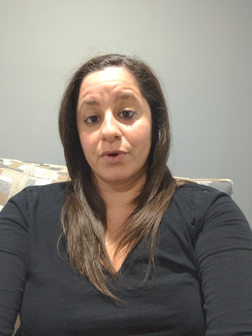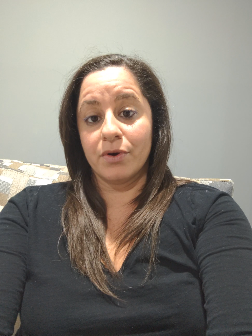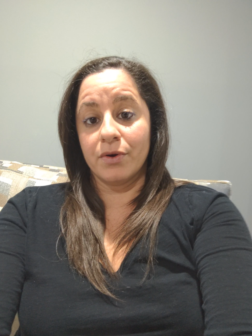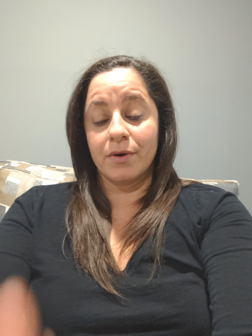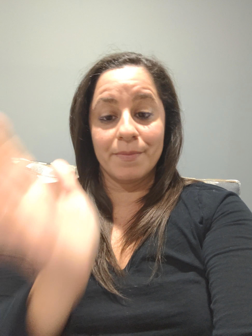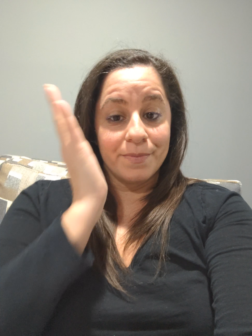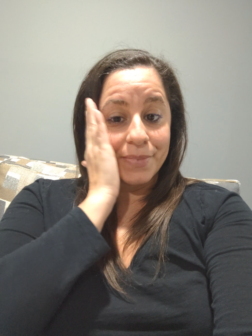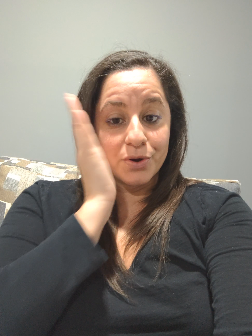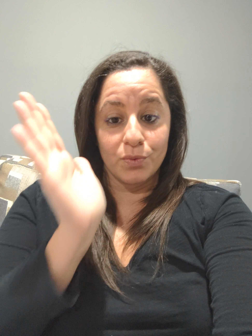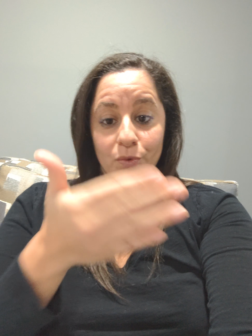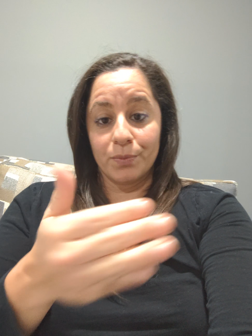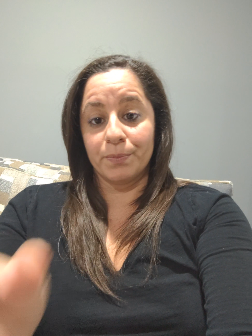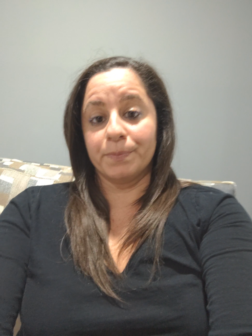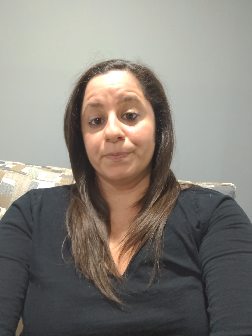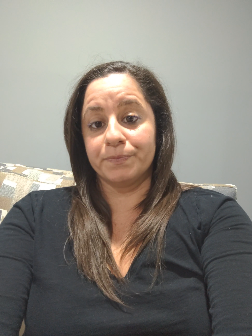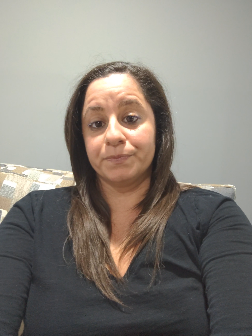bedroom